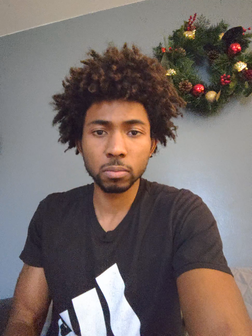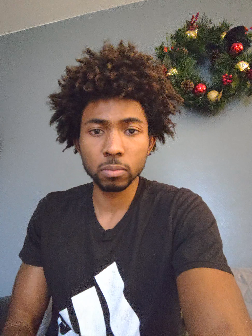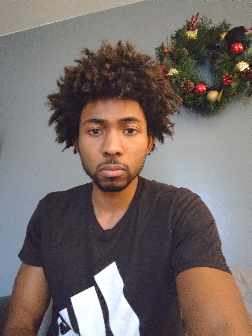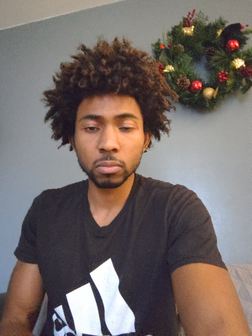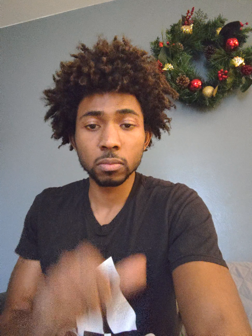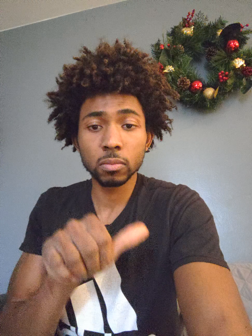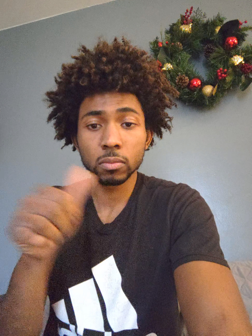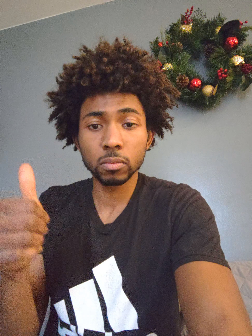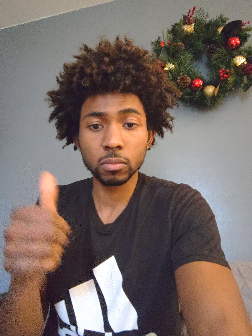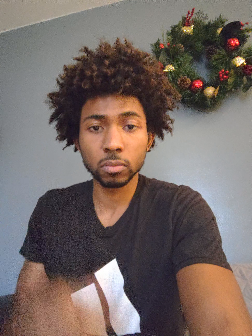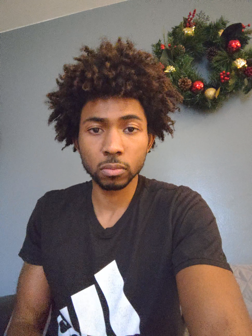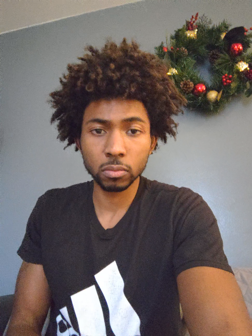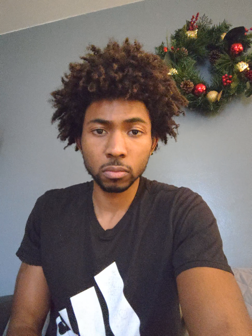another